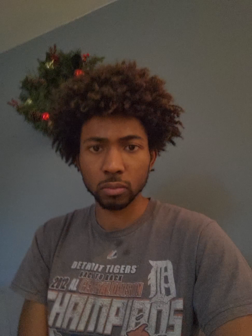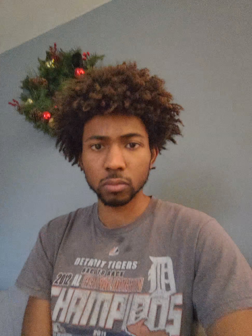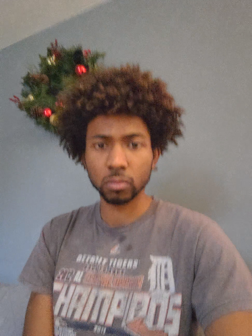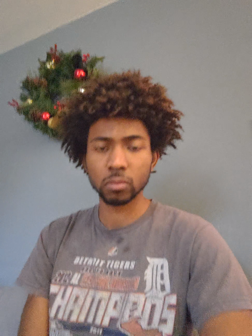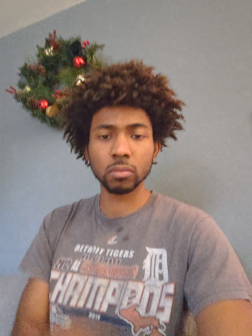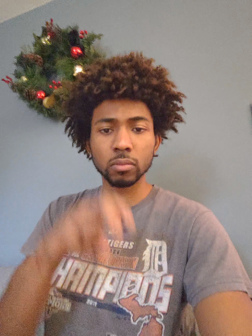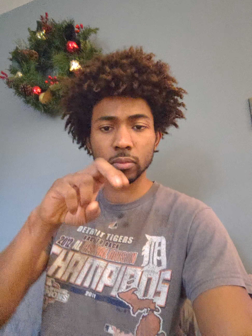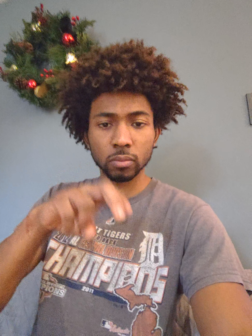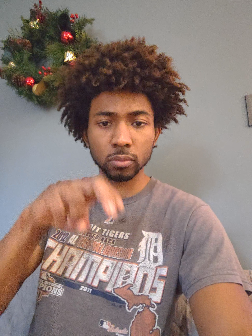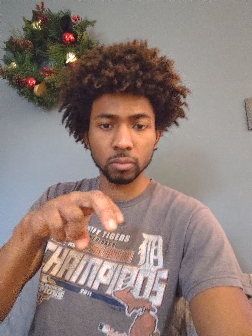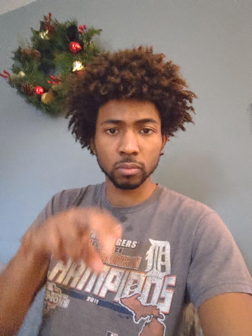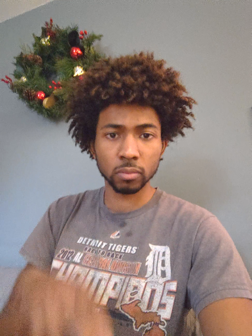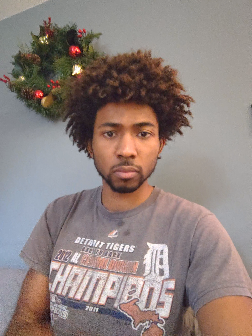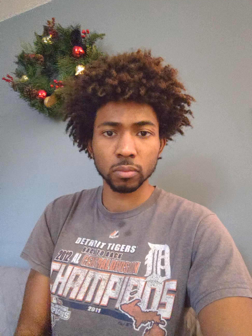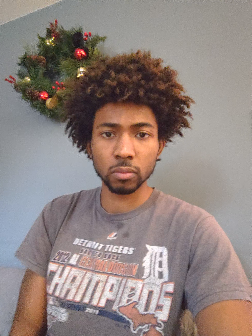chair